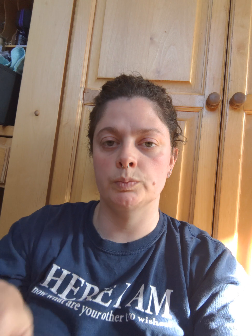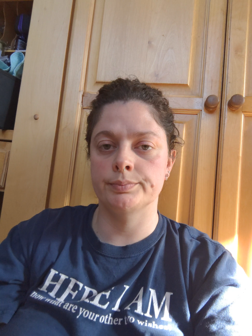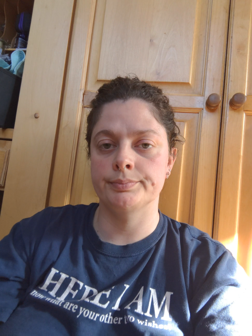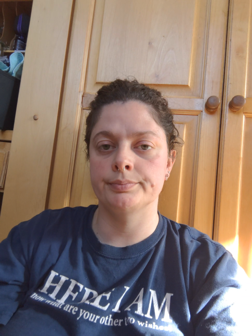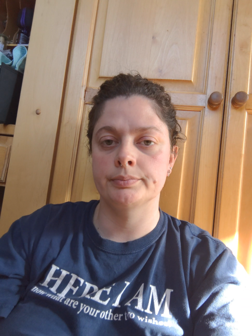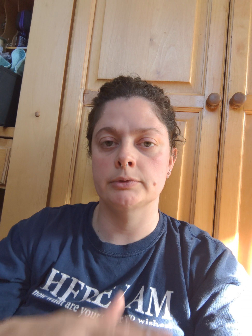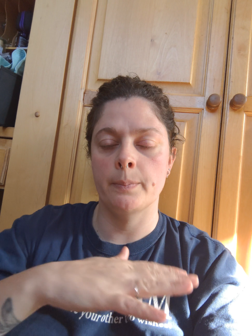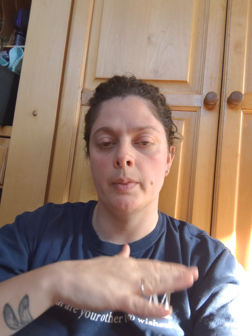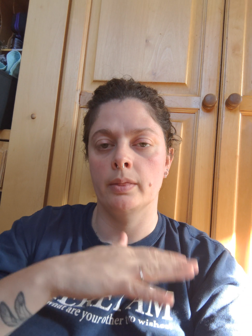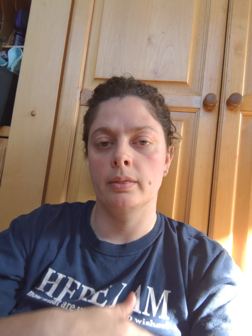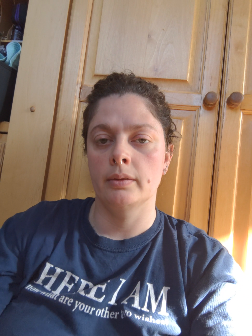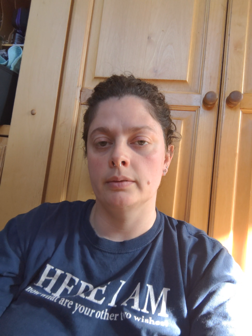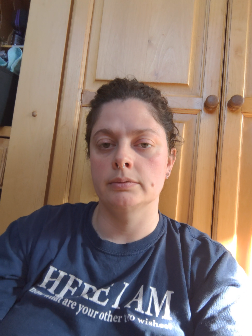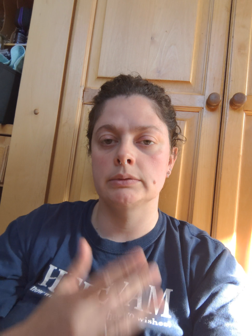table